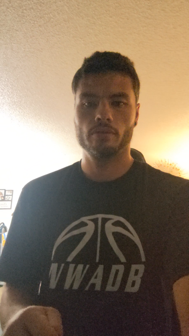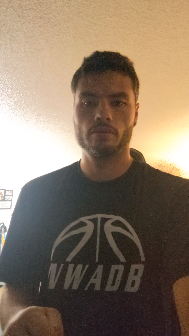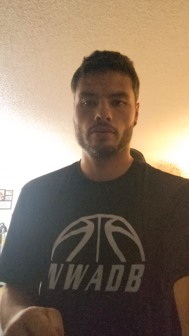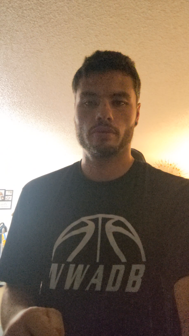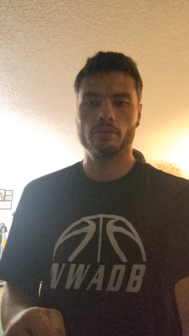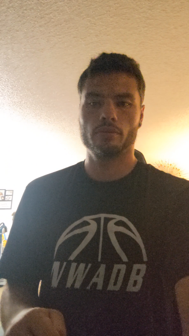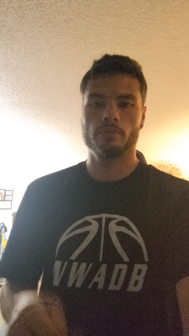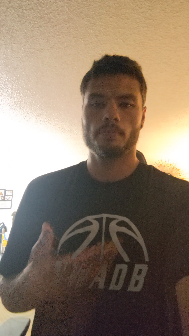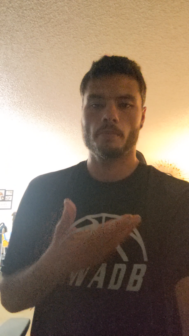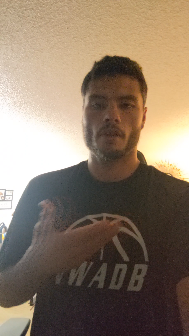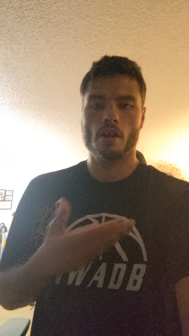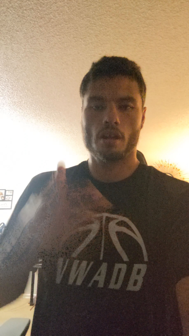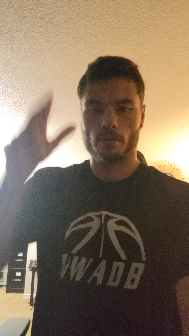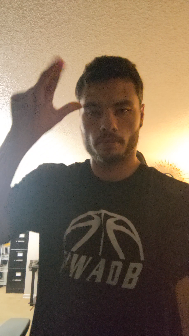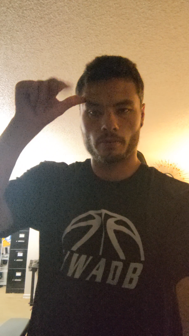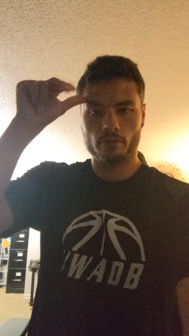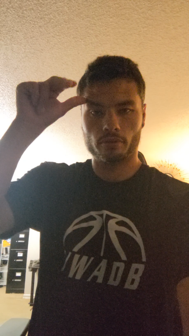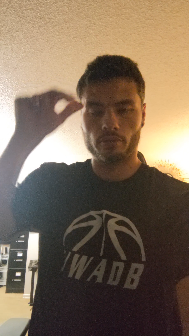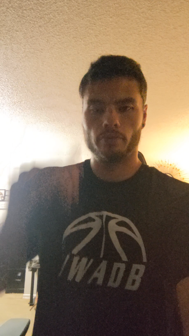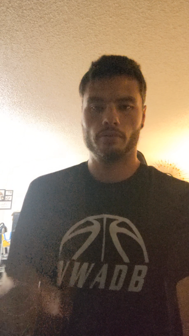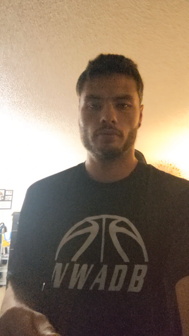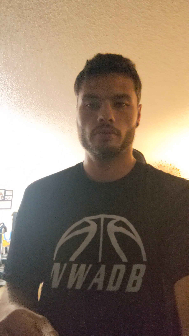pony